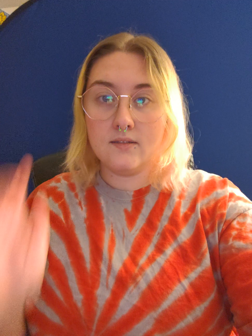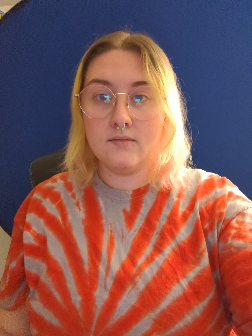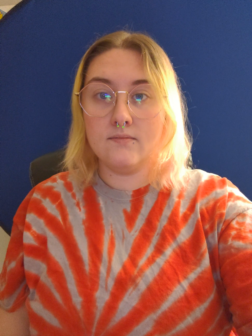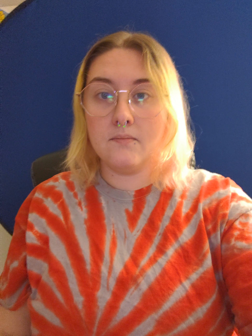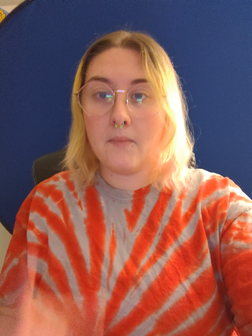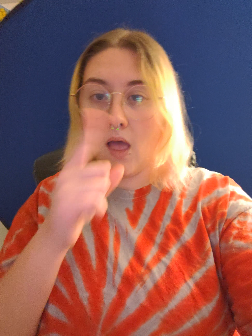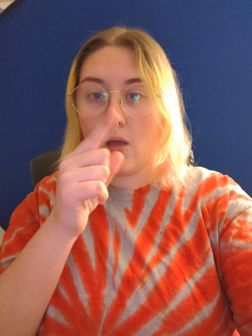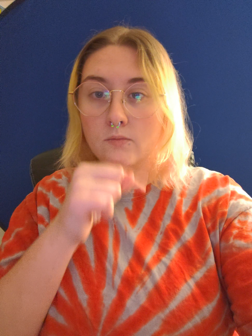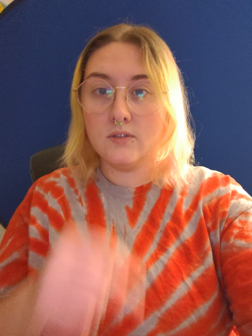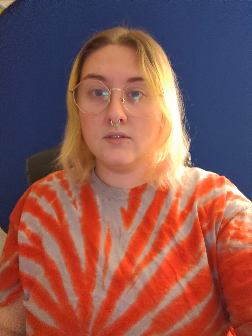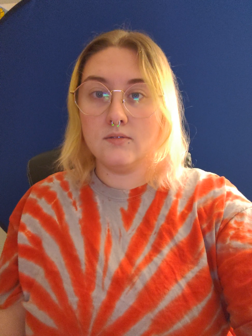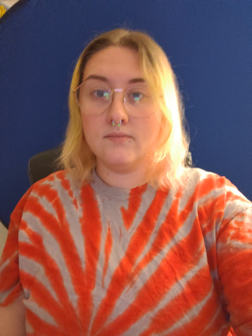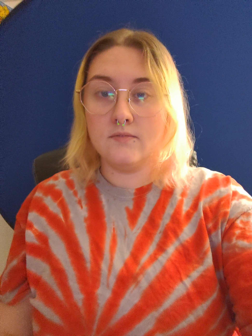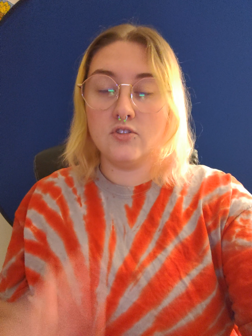mouse